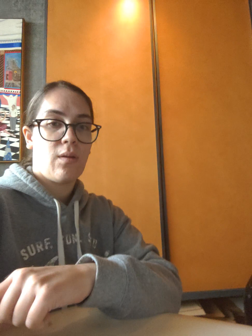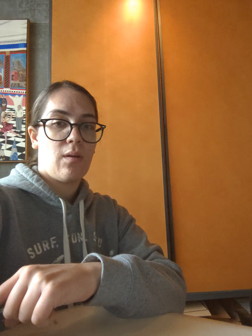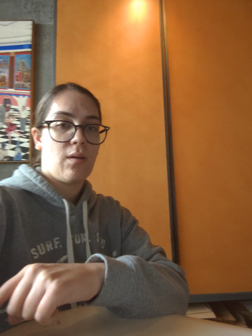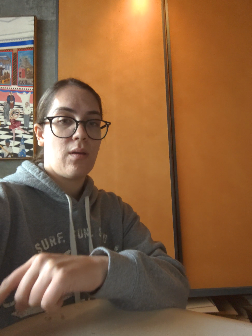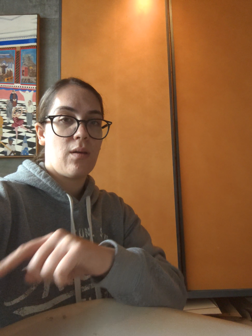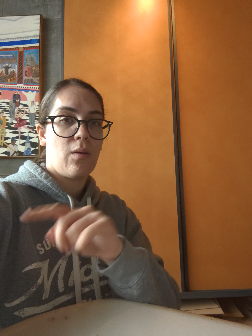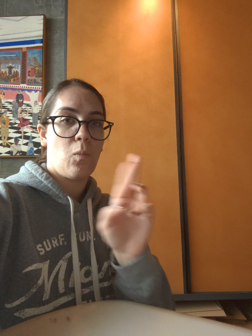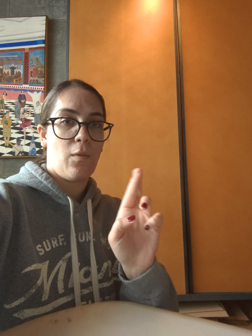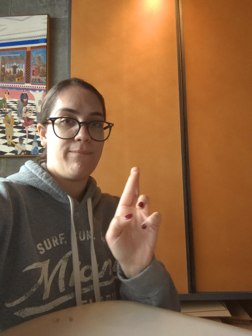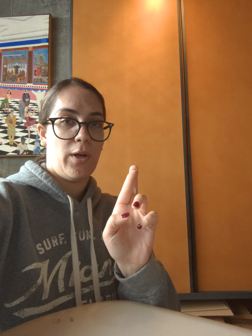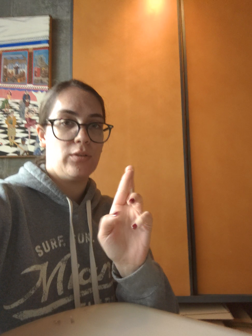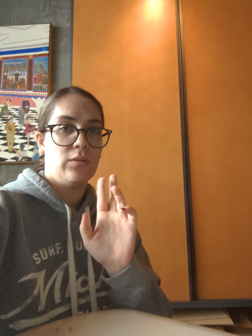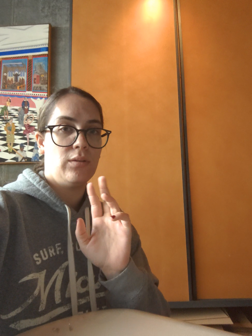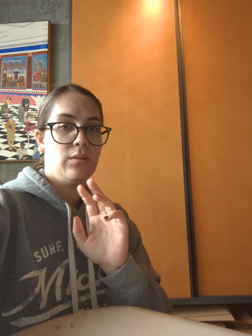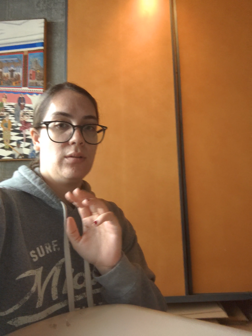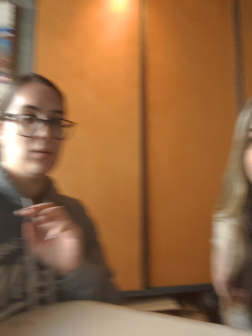refrigerator